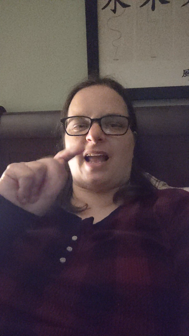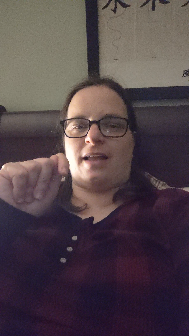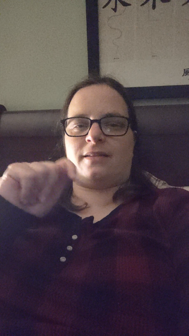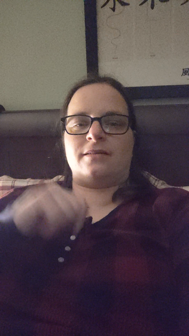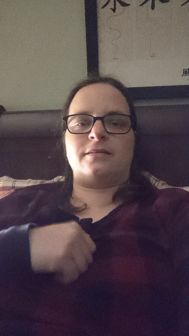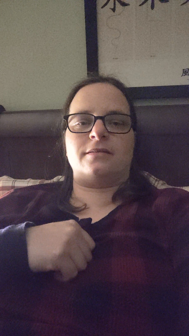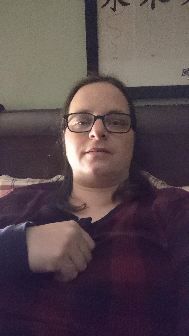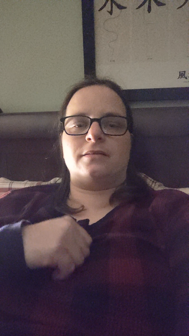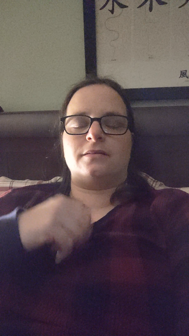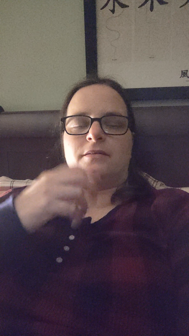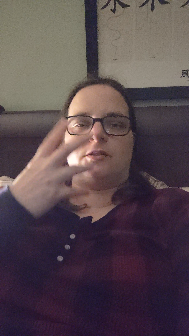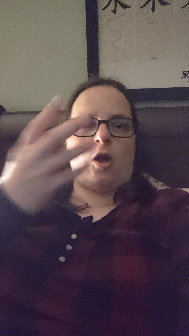got to